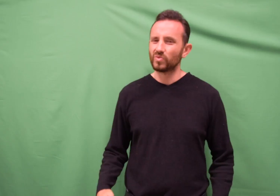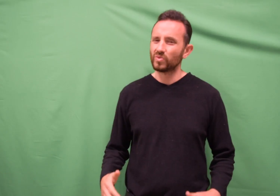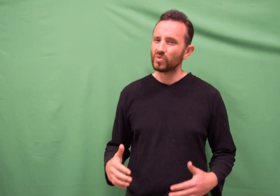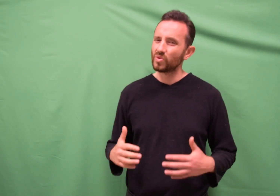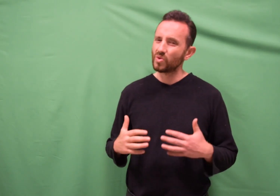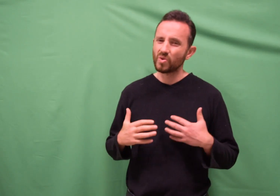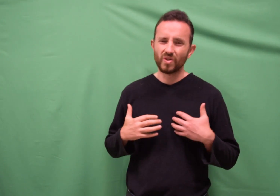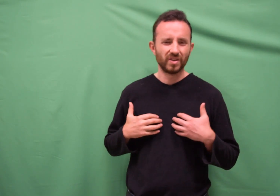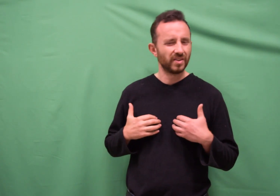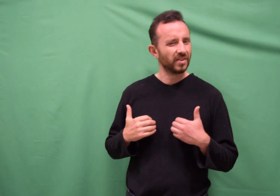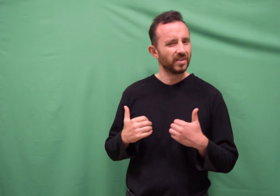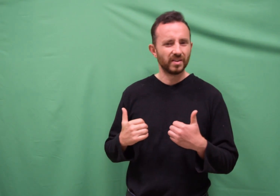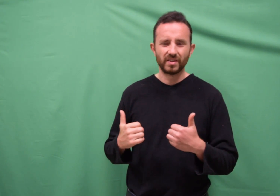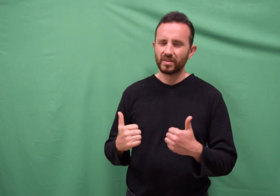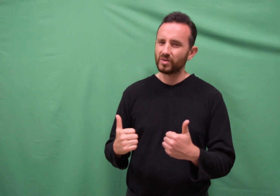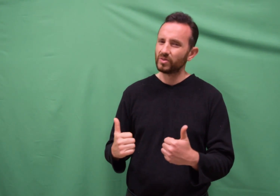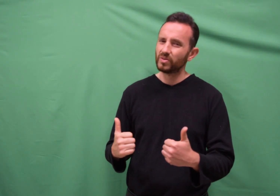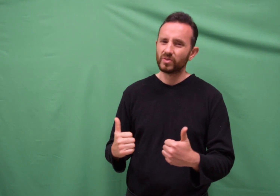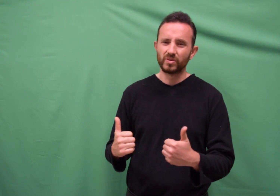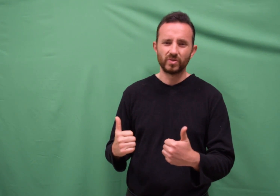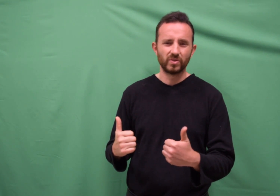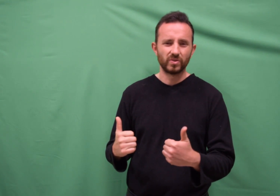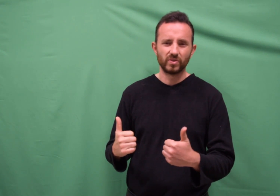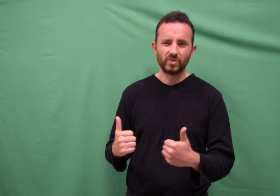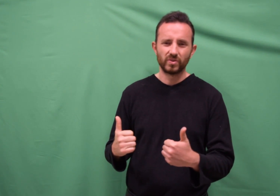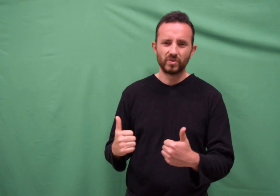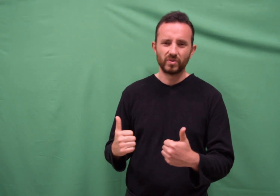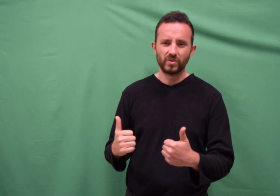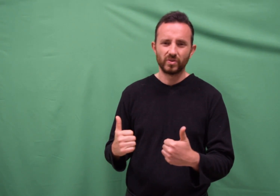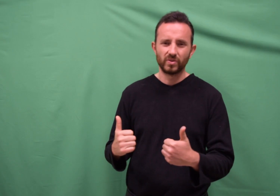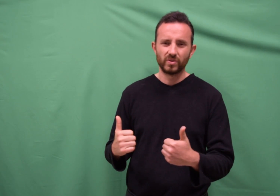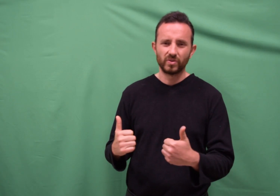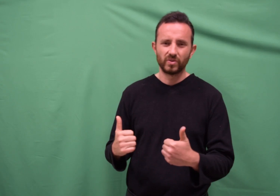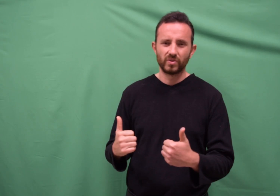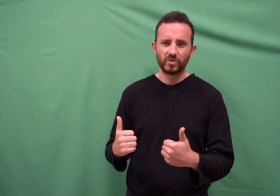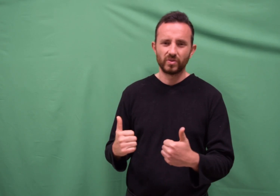no entender